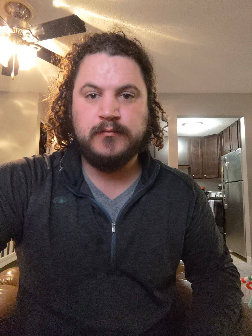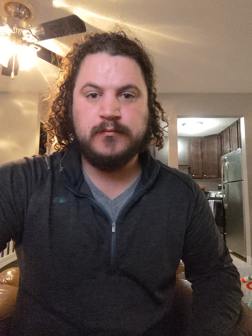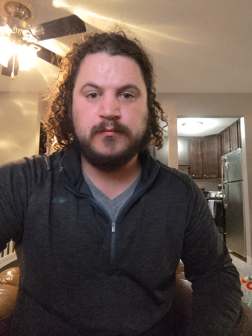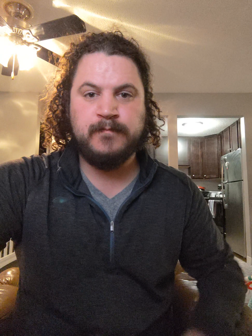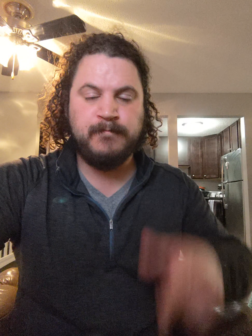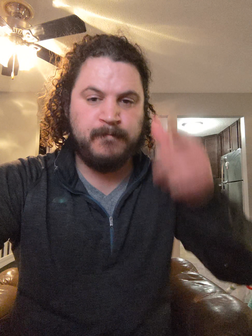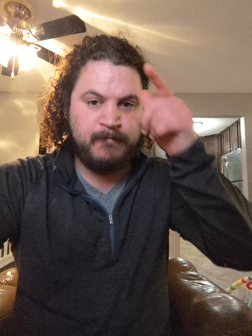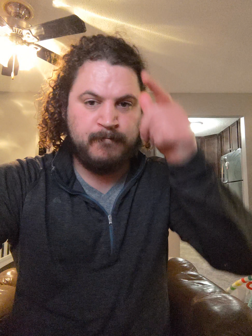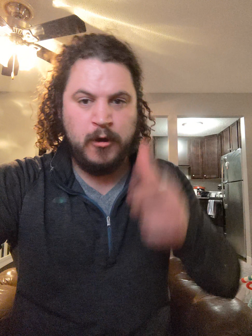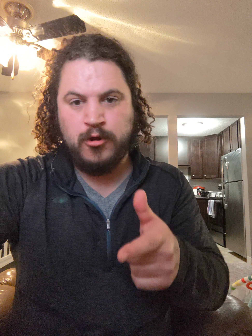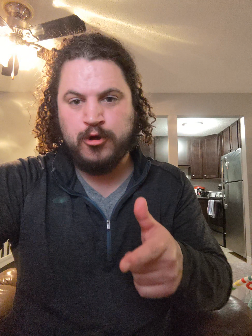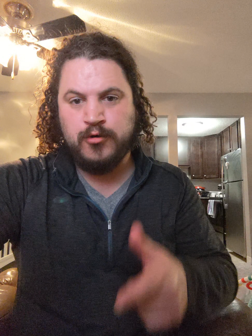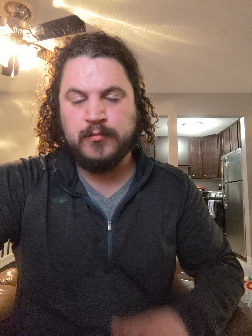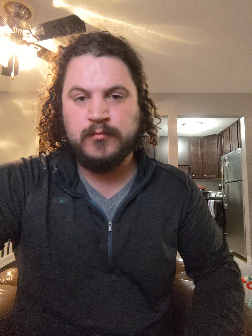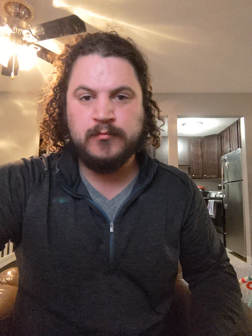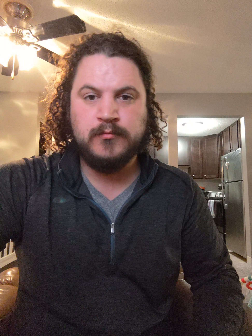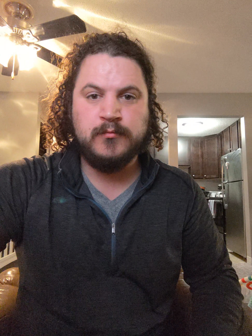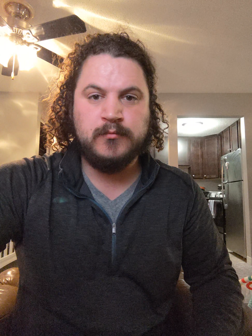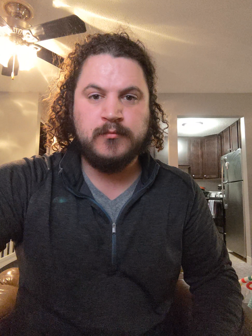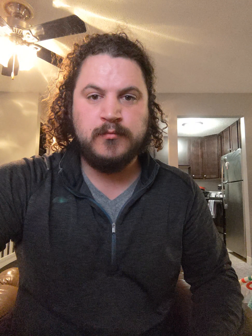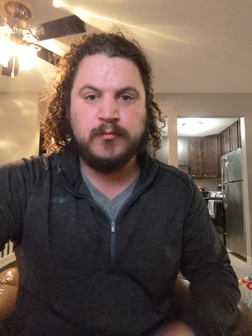brother